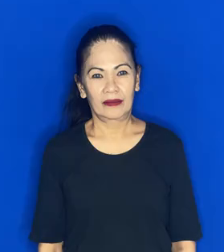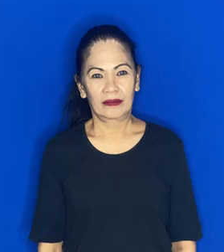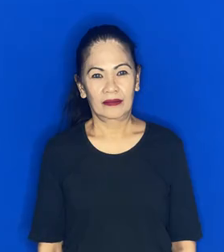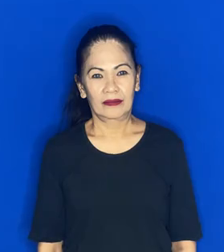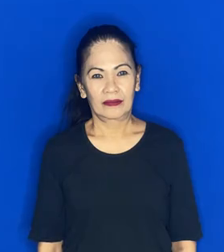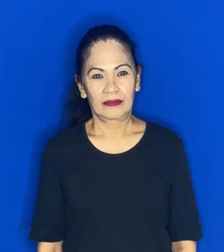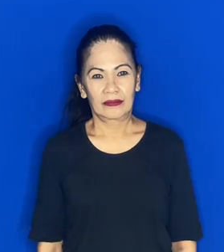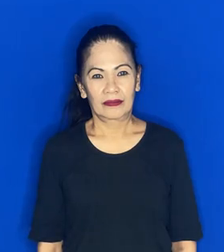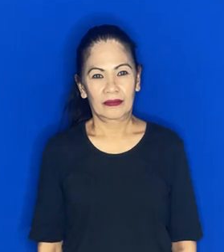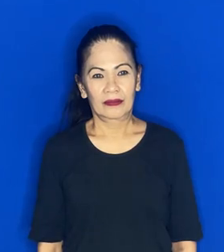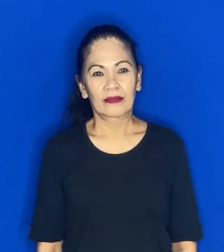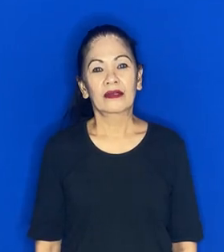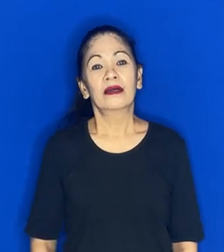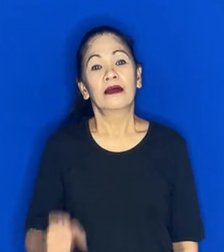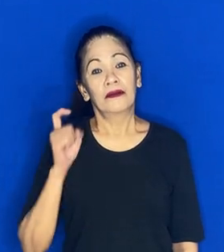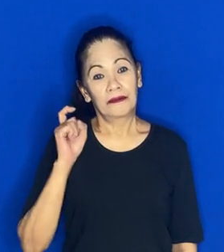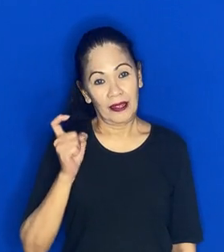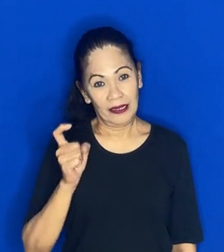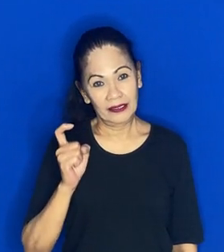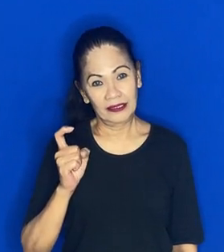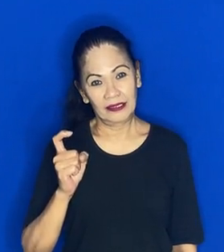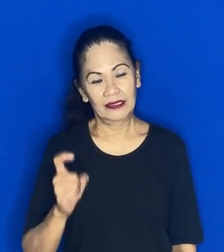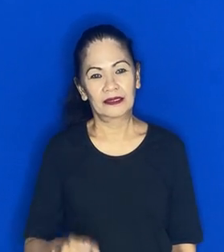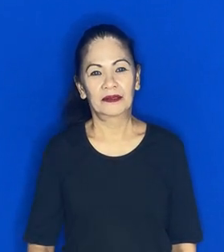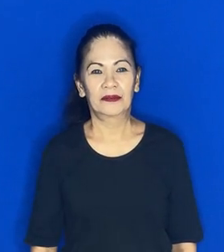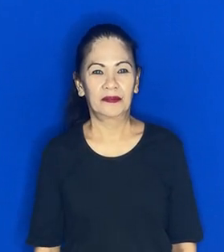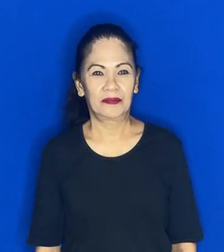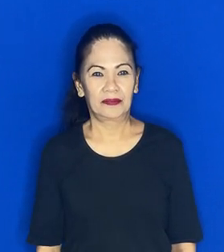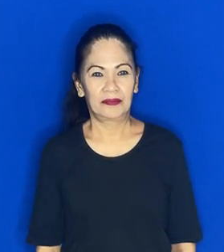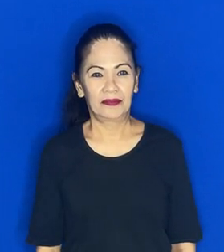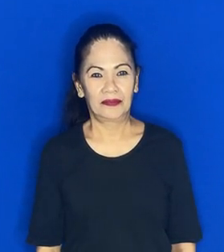fast